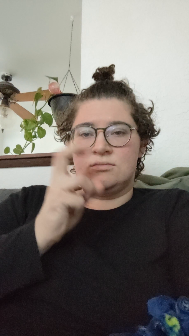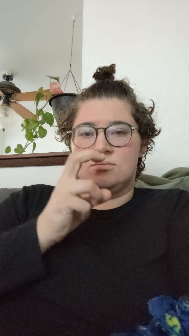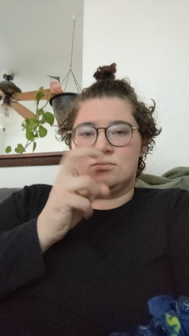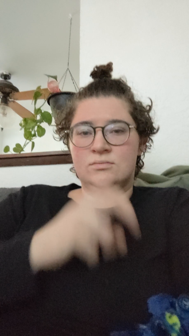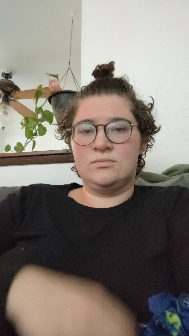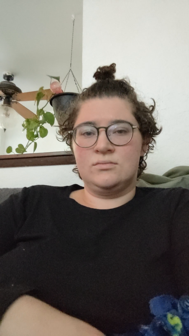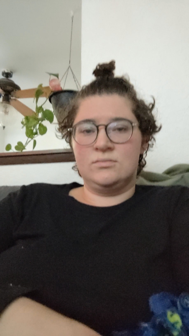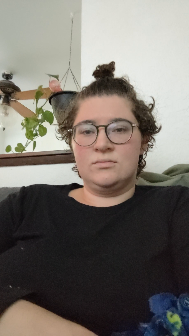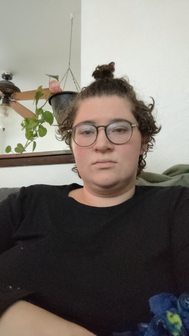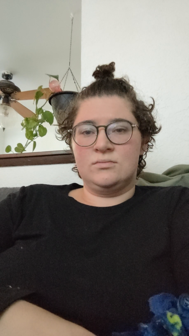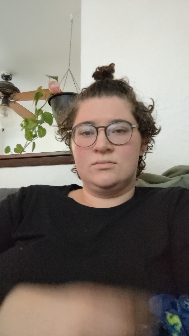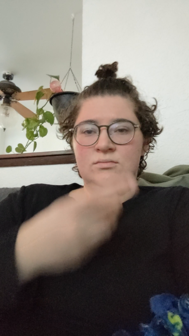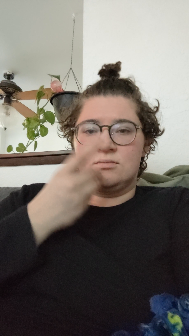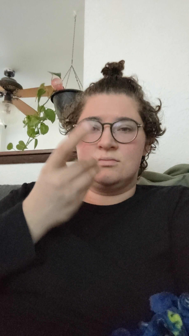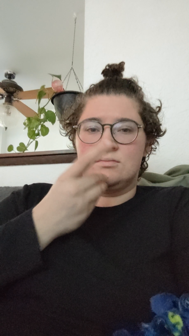dinner